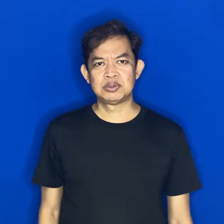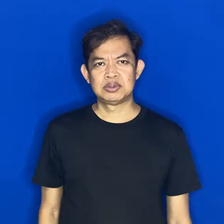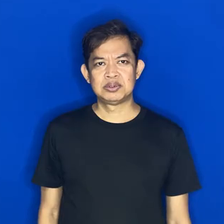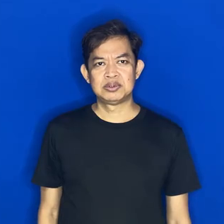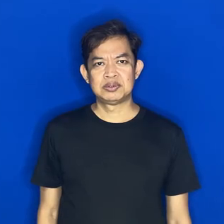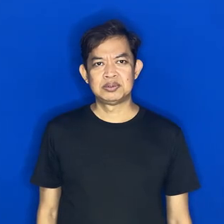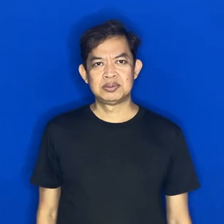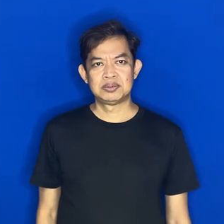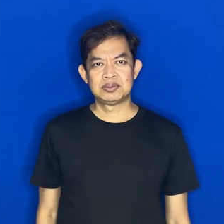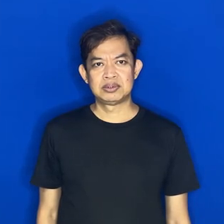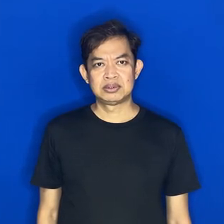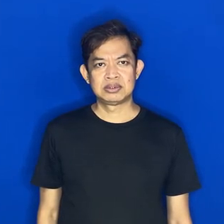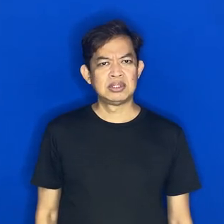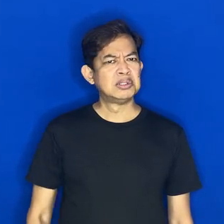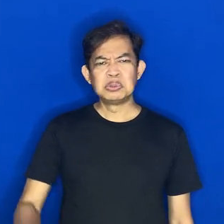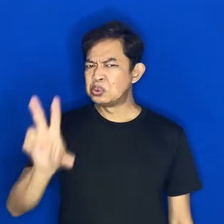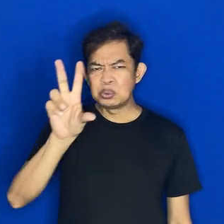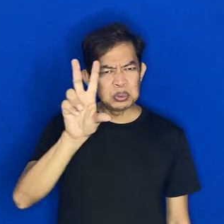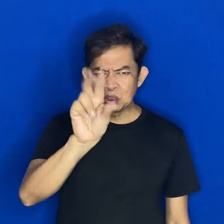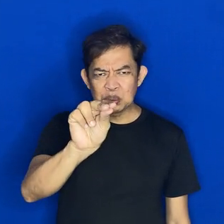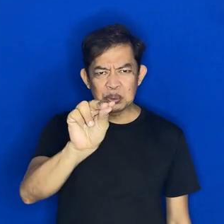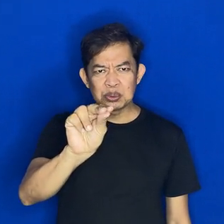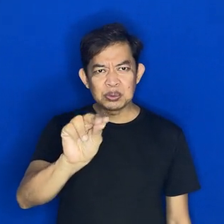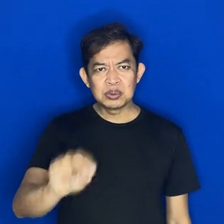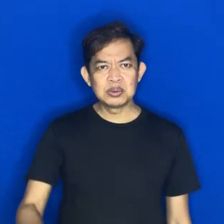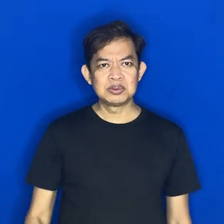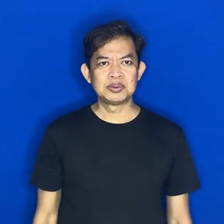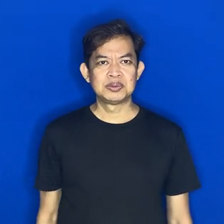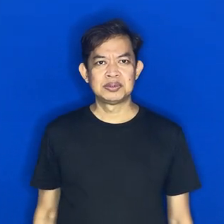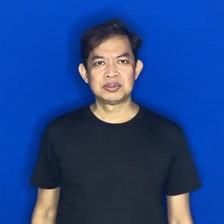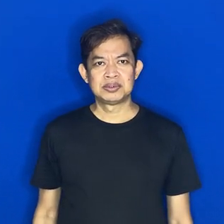no